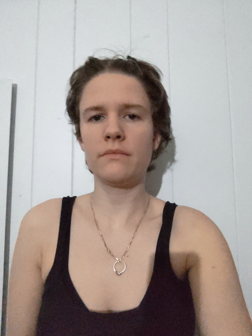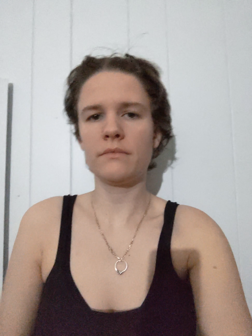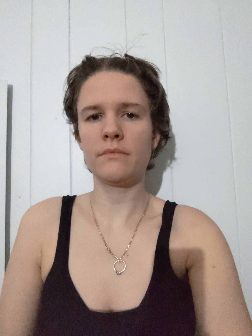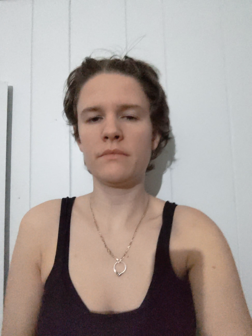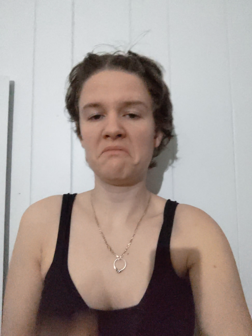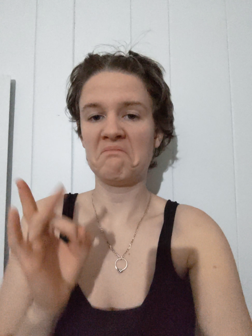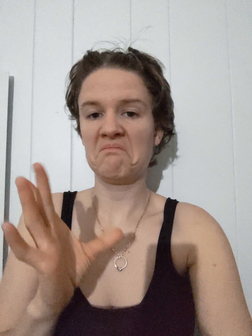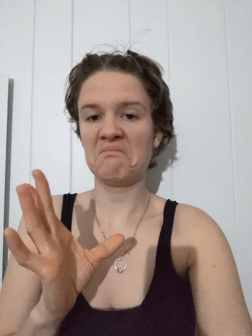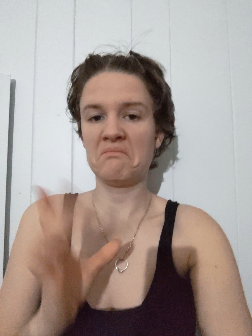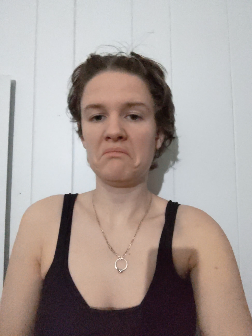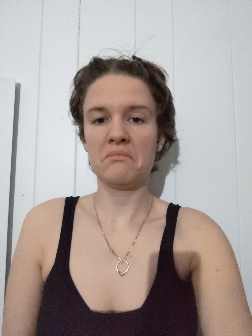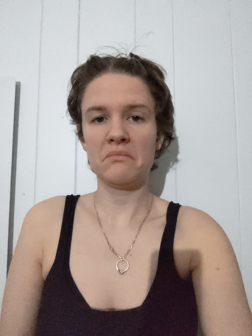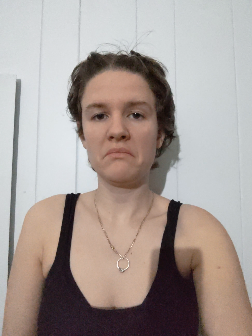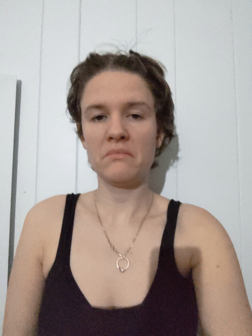yucky